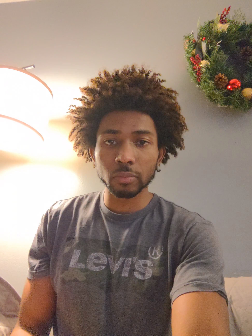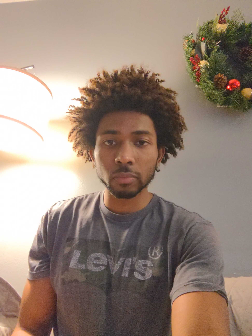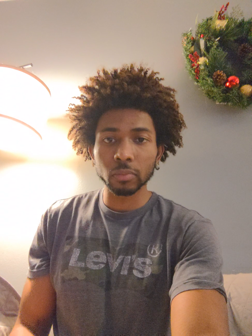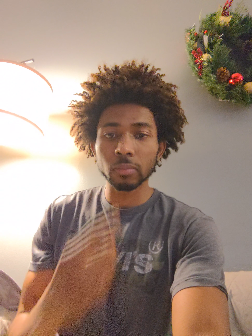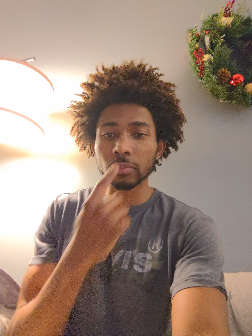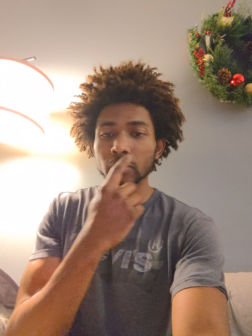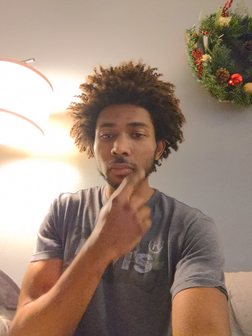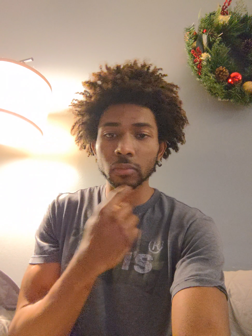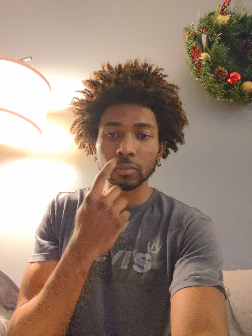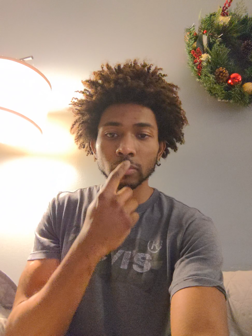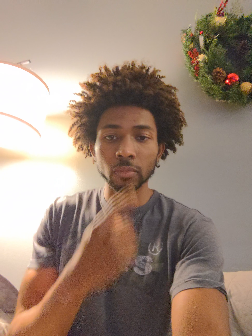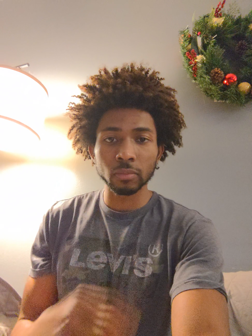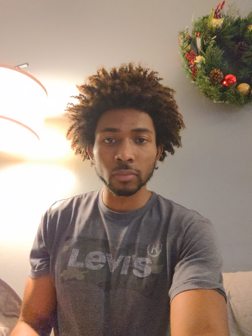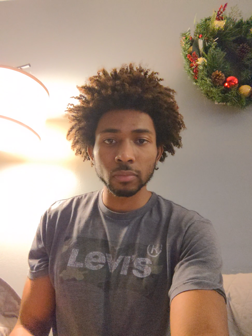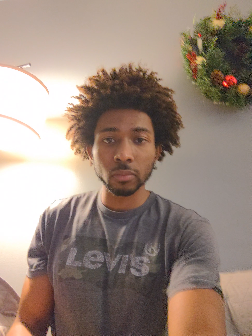mouth